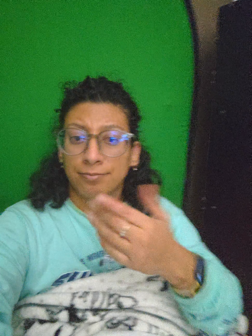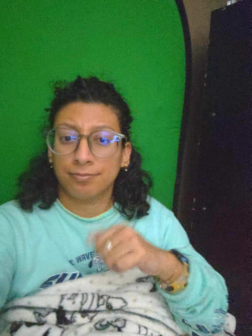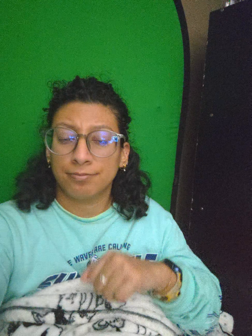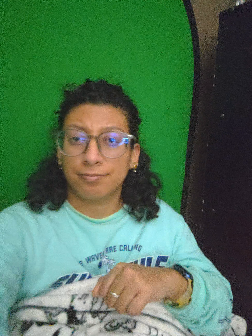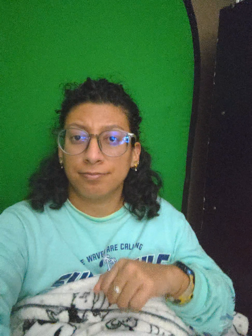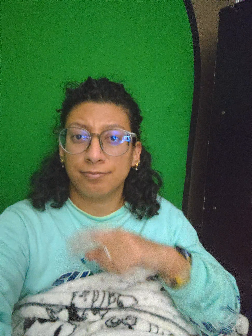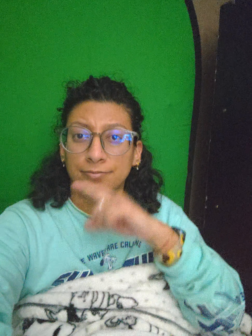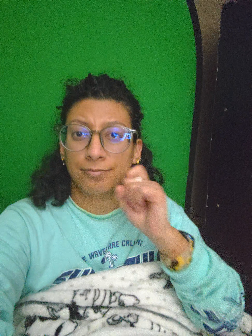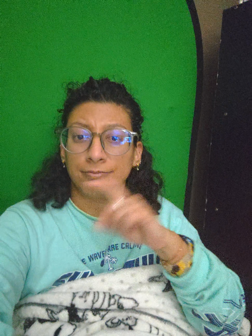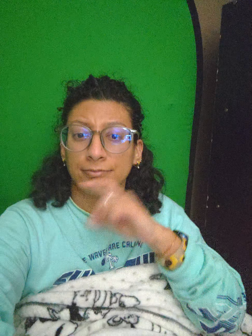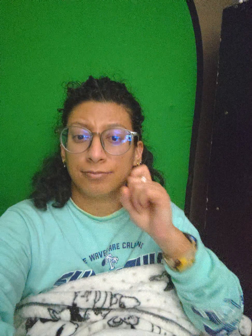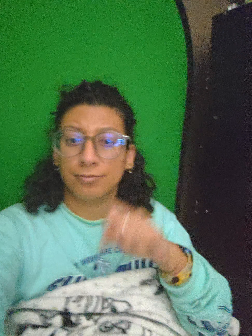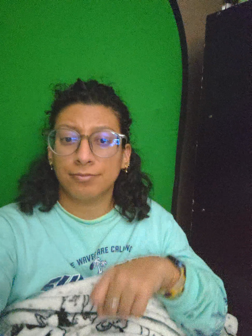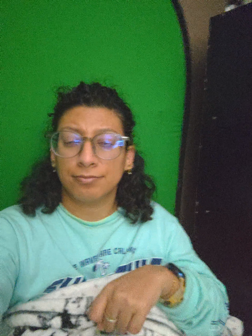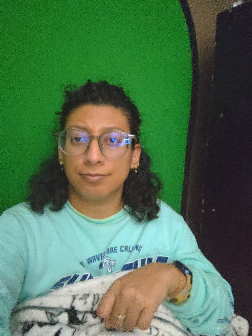dryer